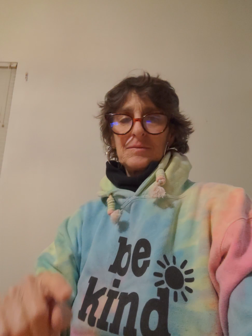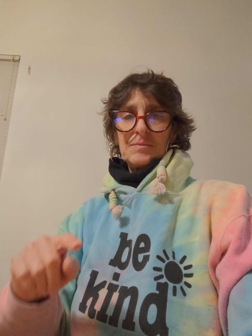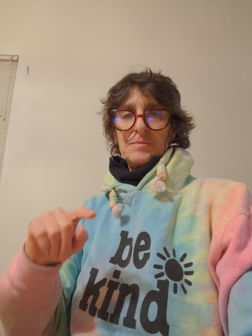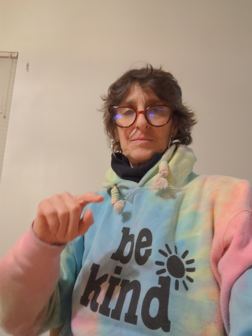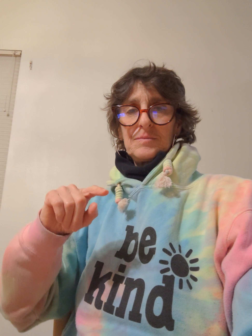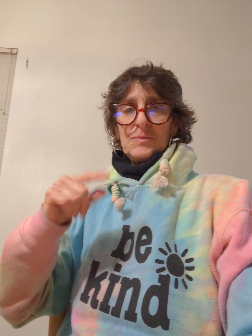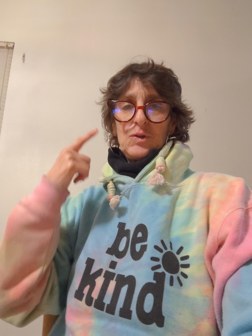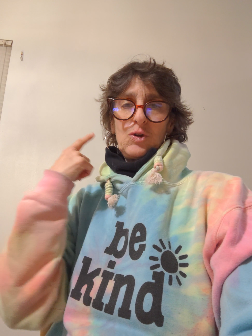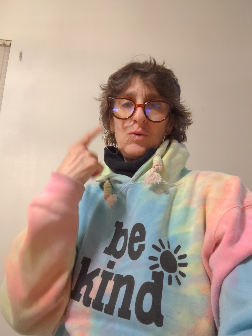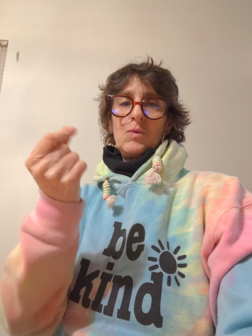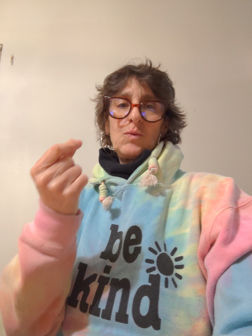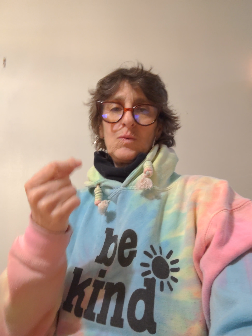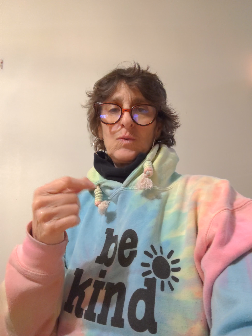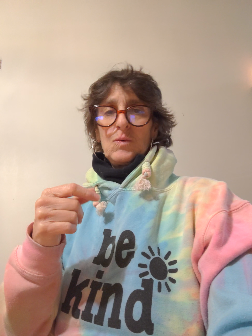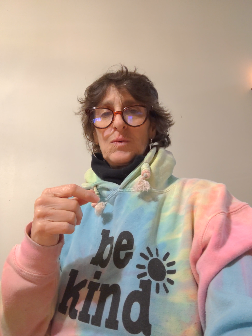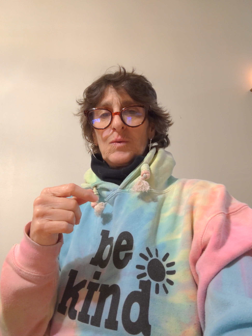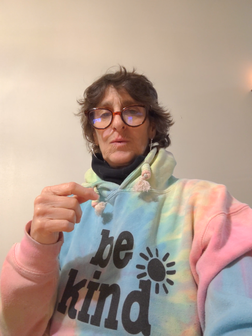go